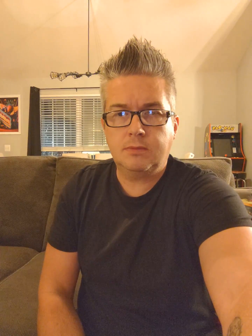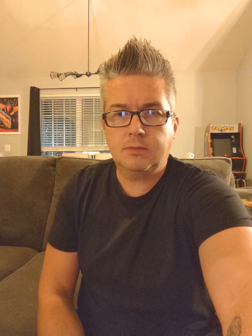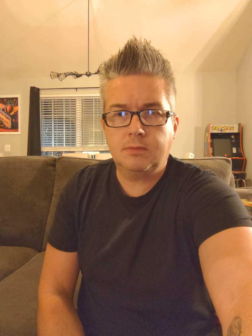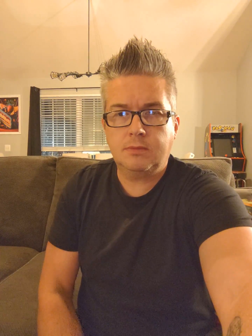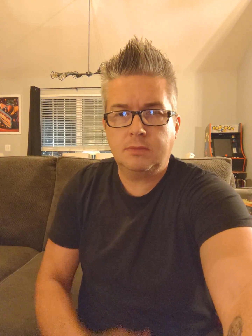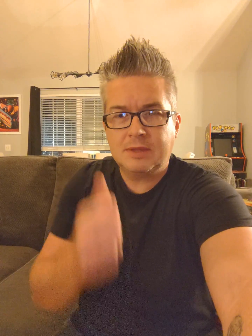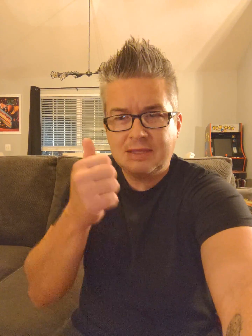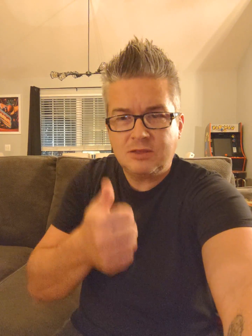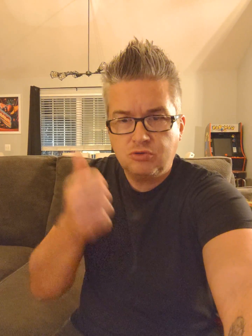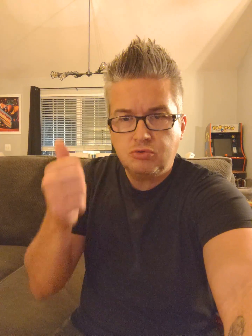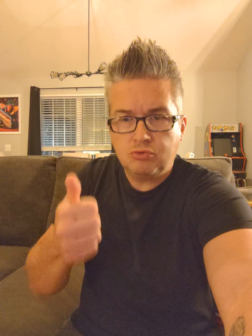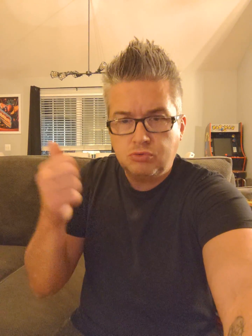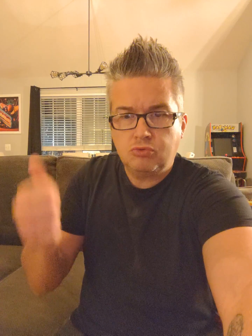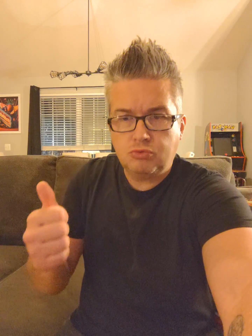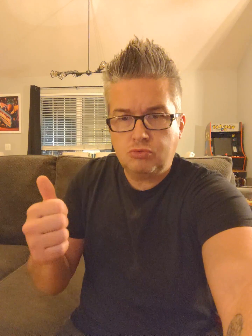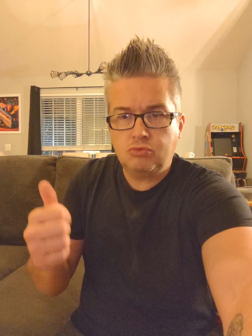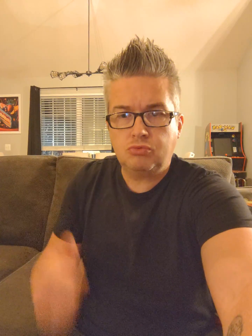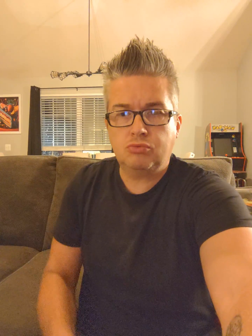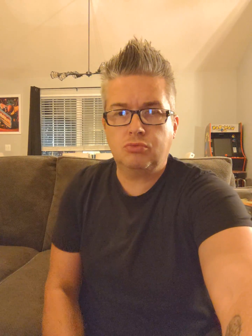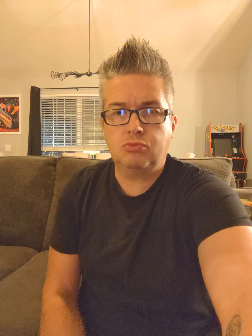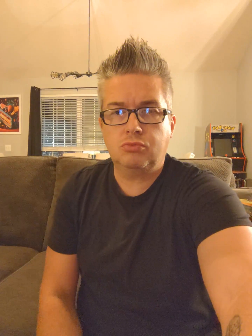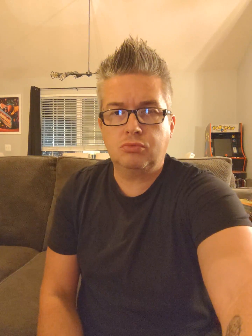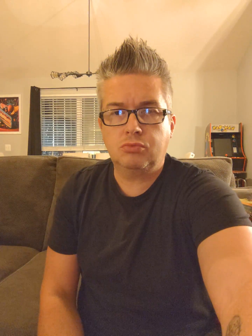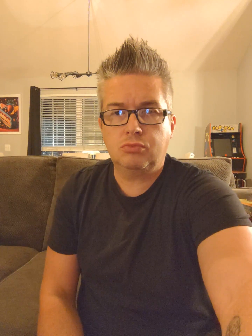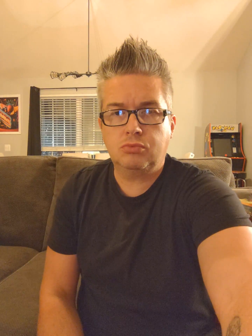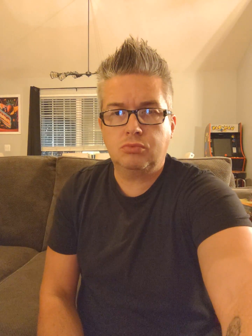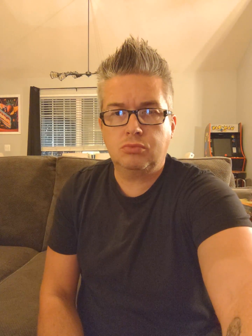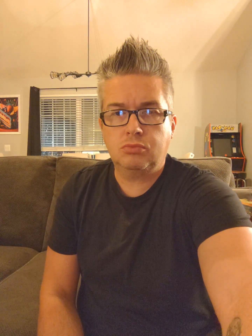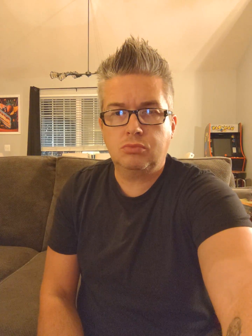each